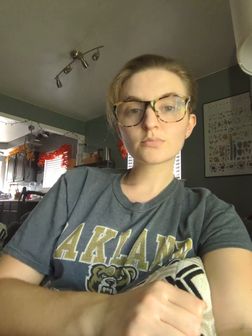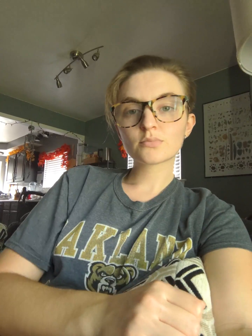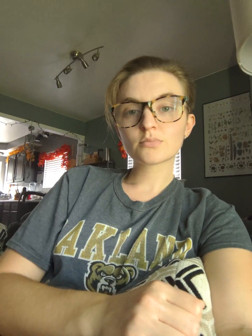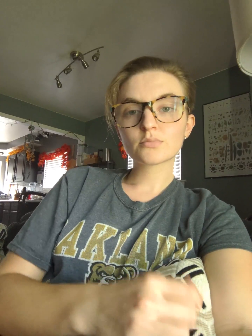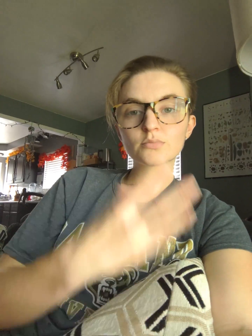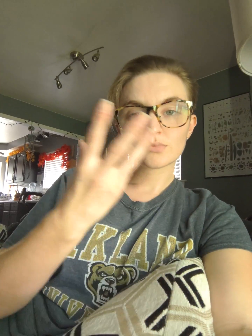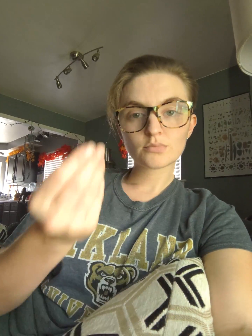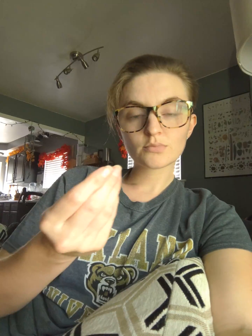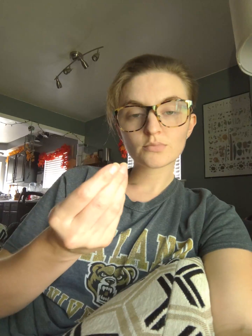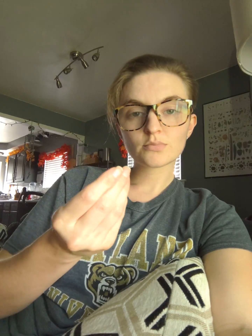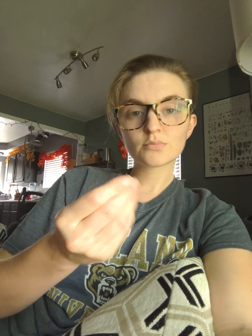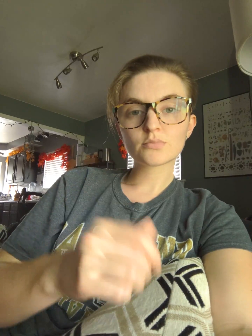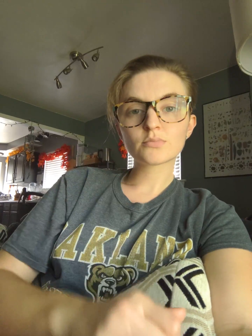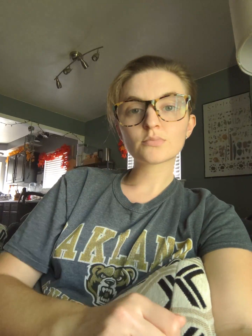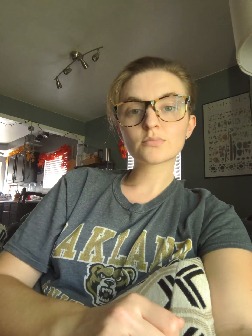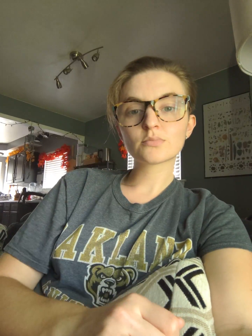going to